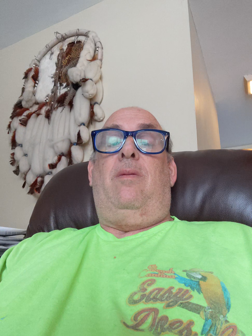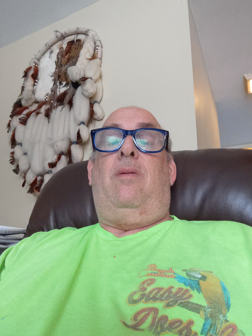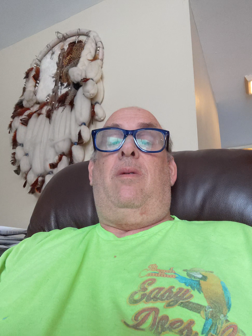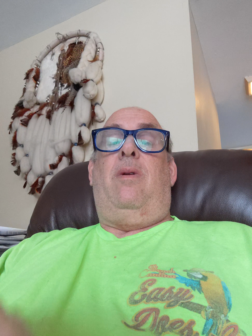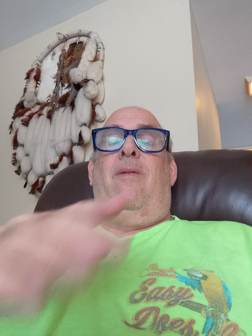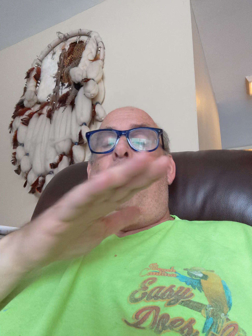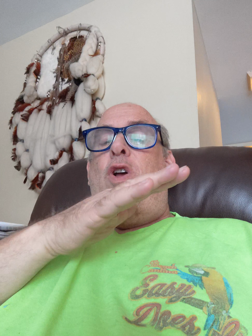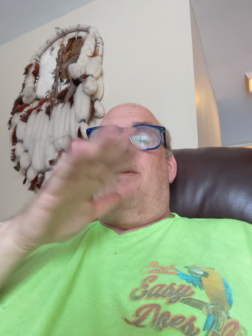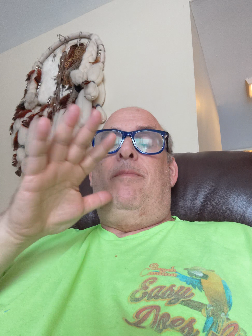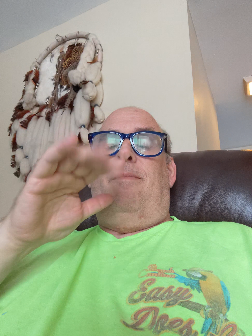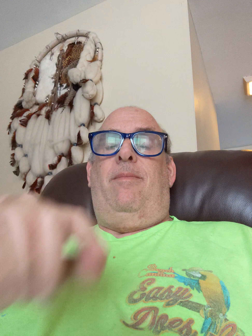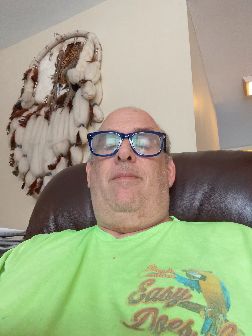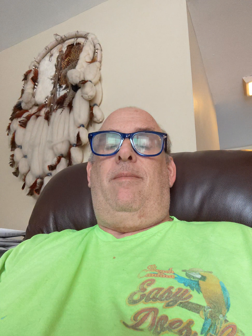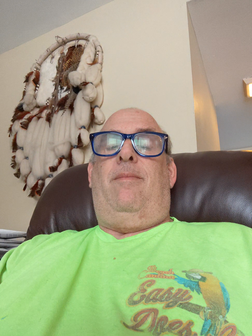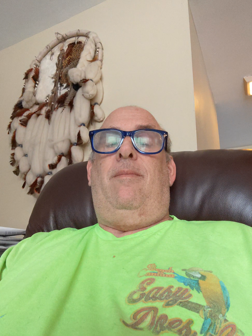farm